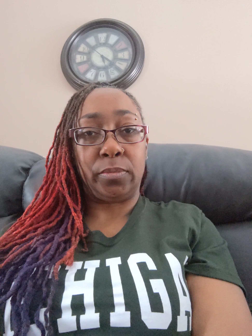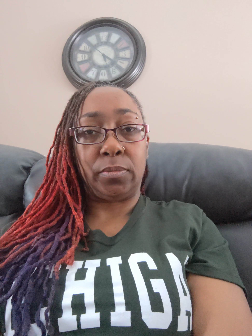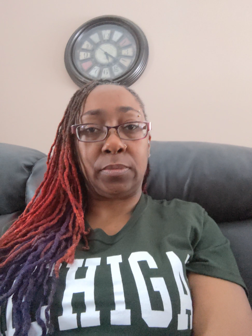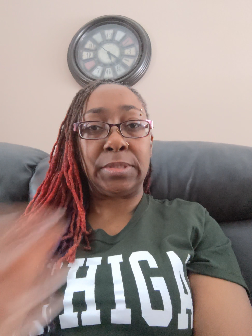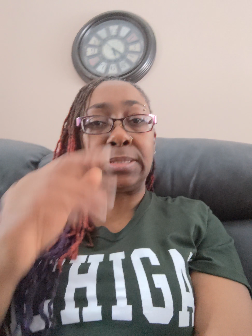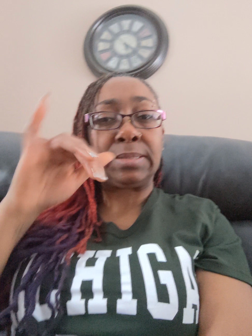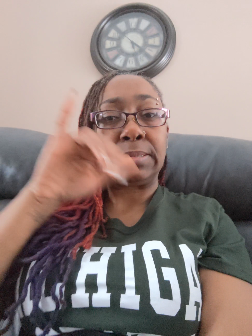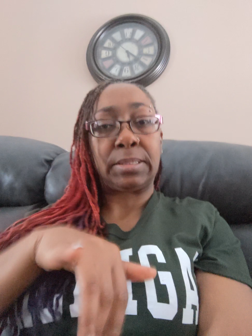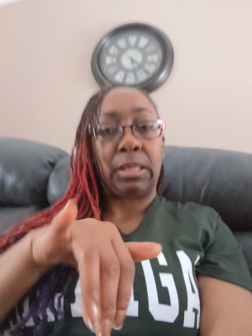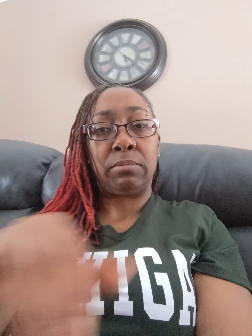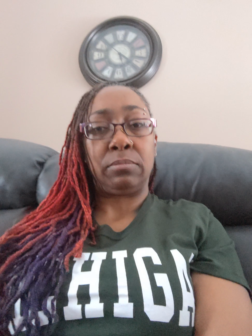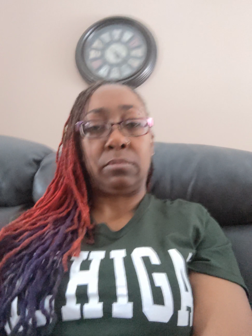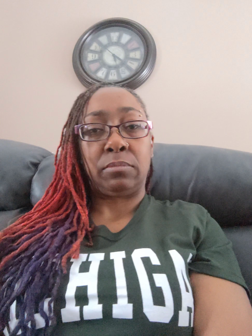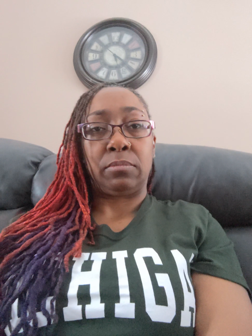stay